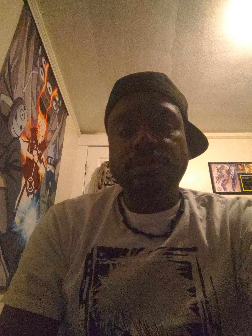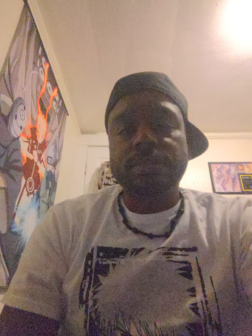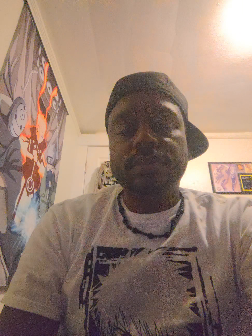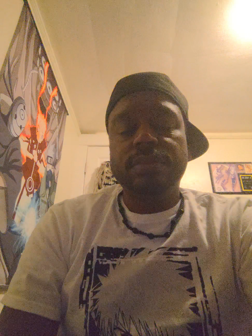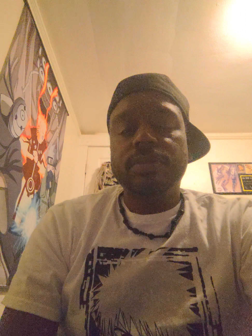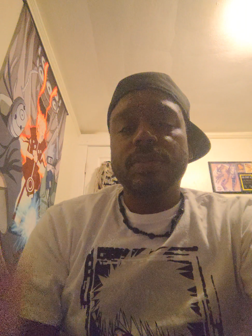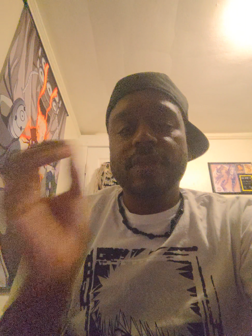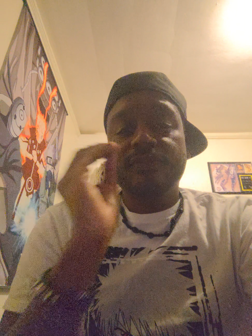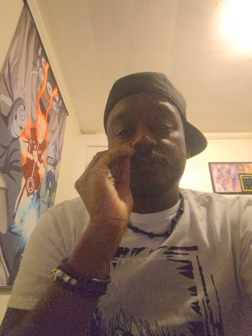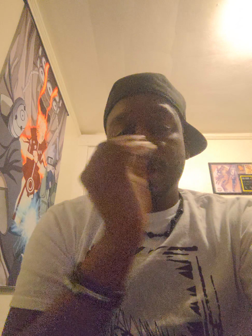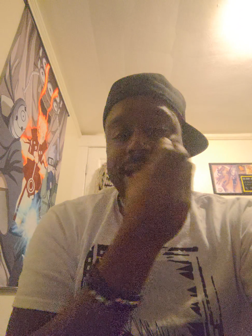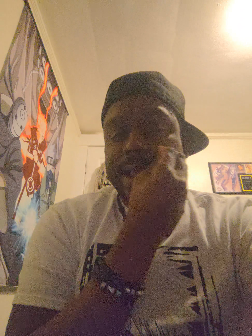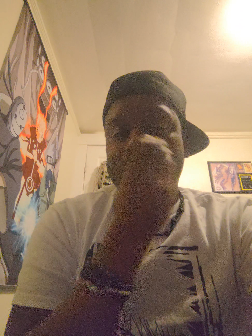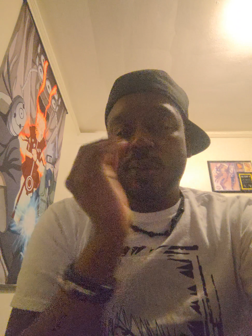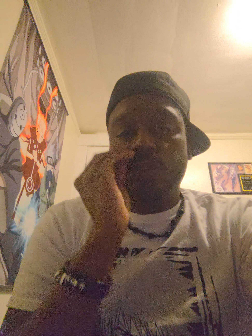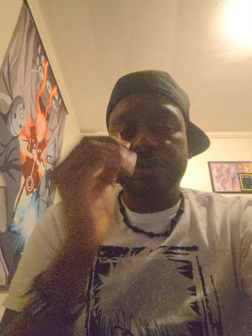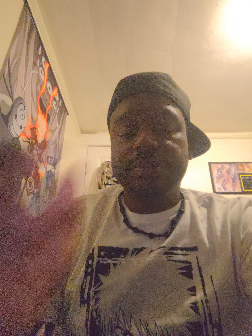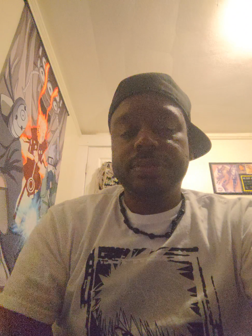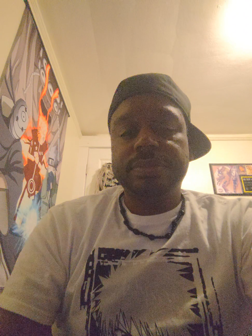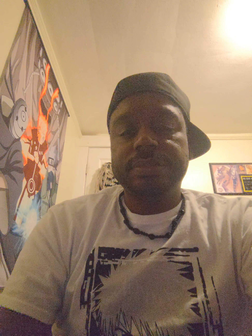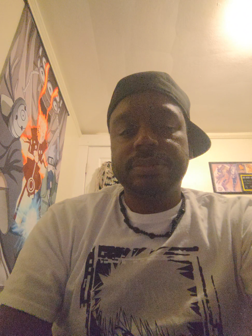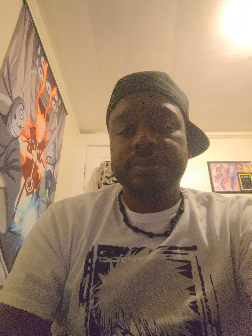flower